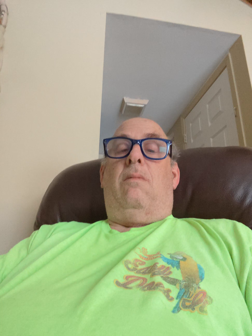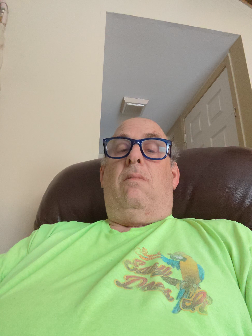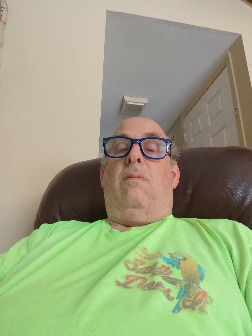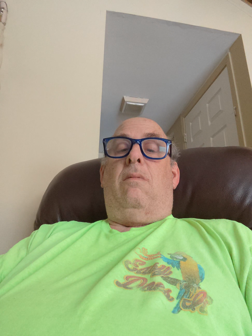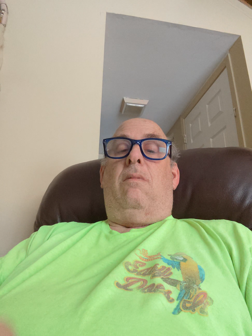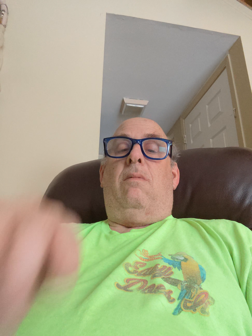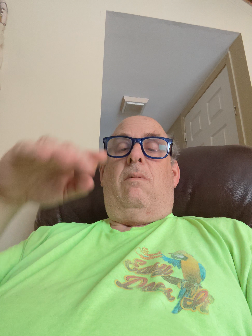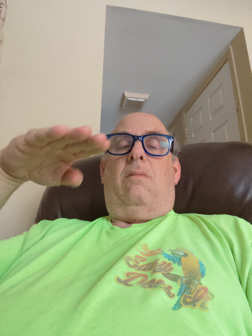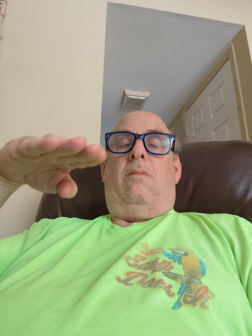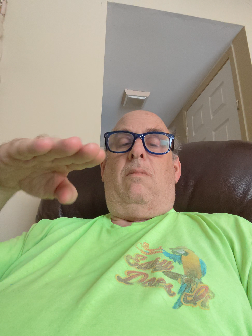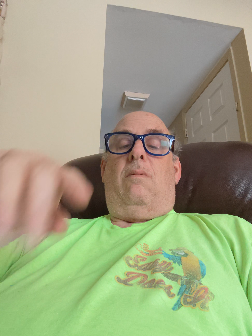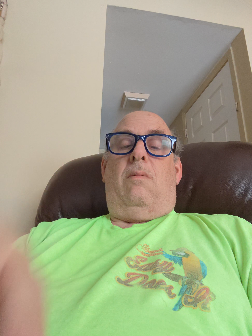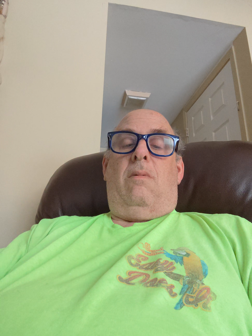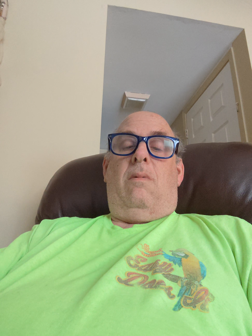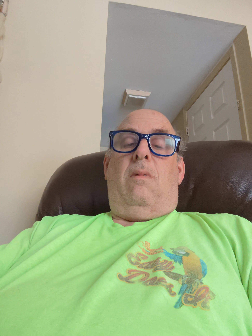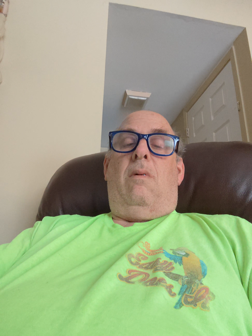child